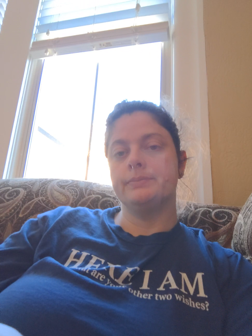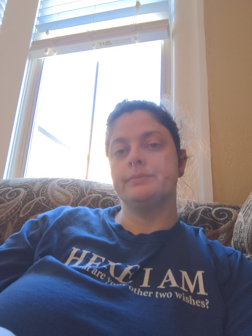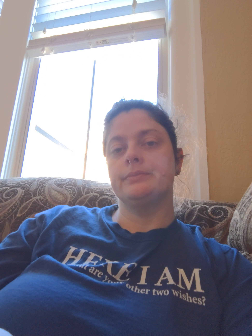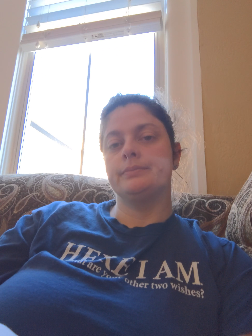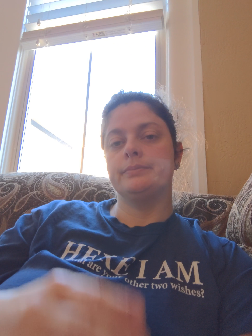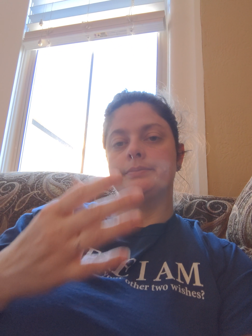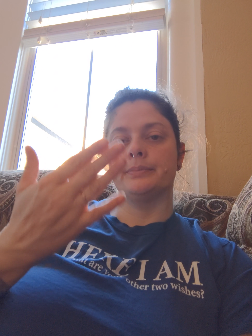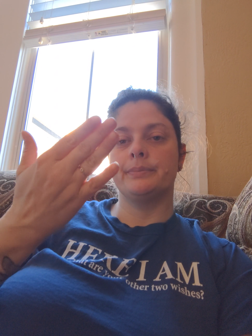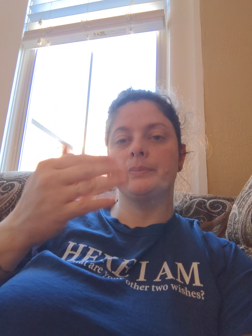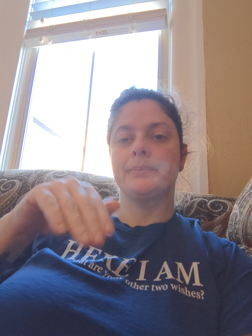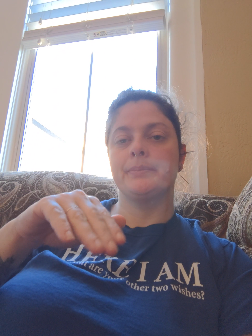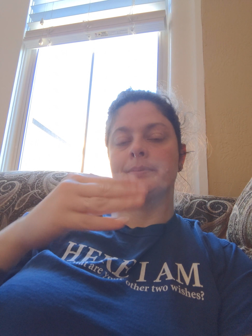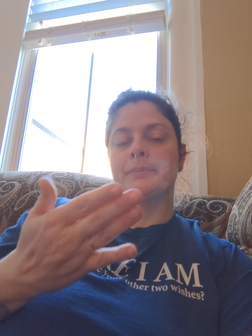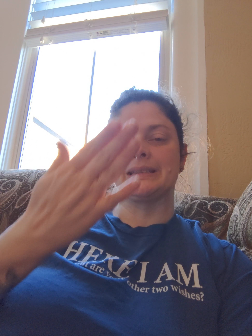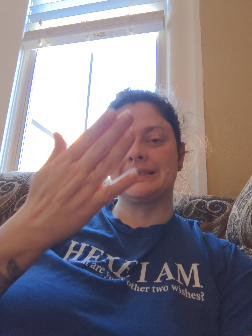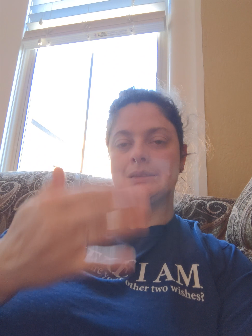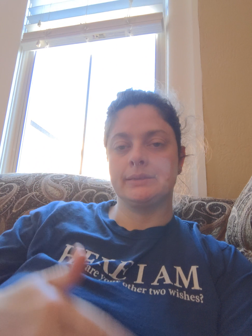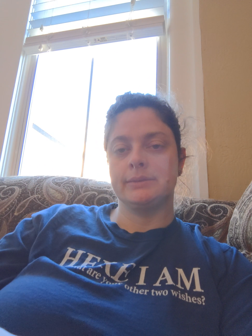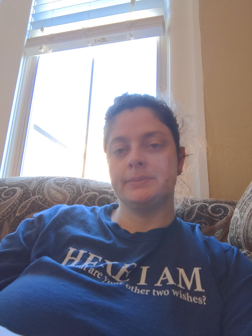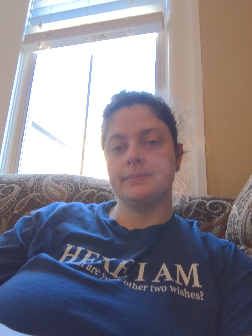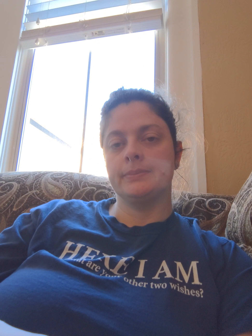mitten